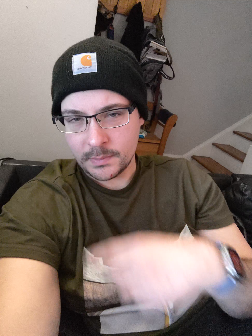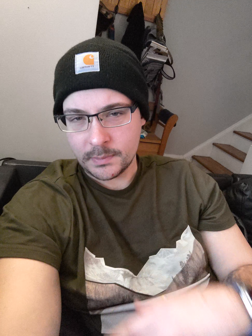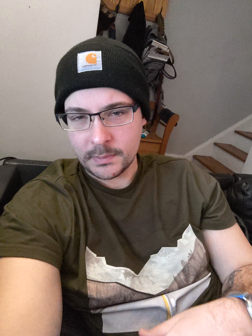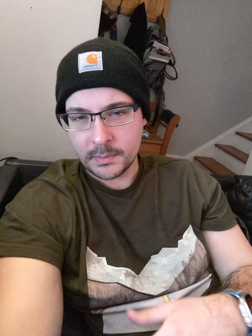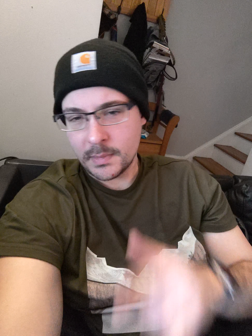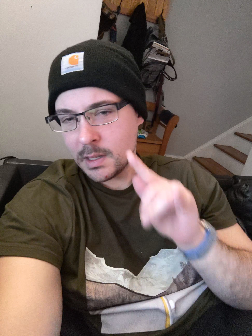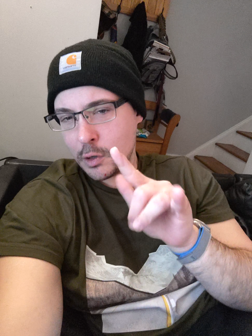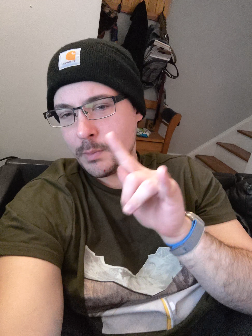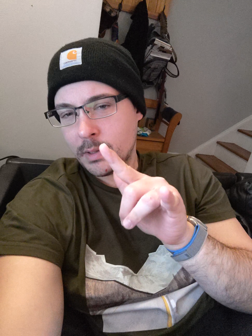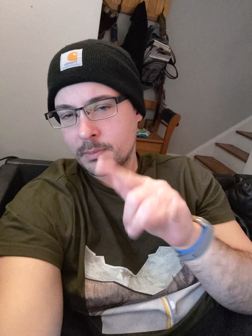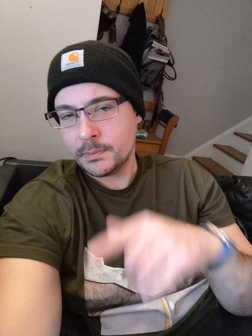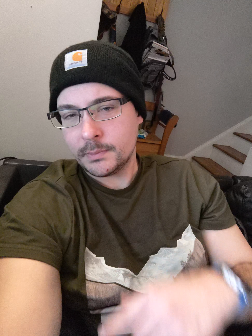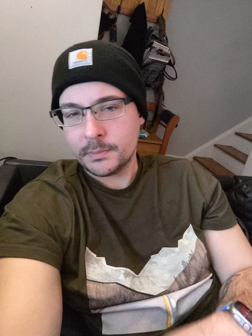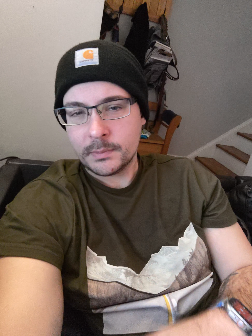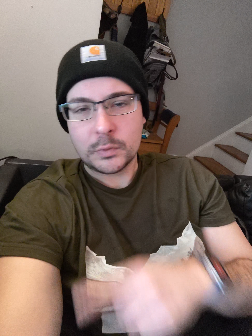airplane